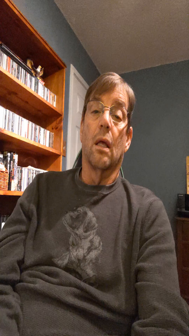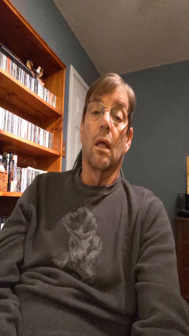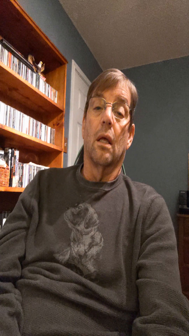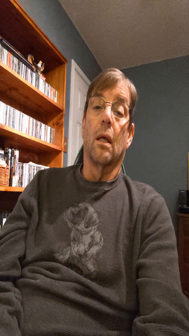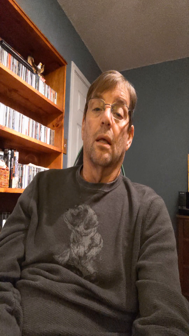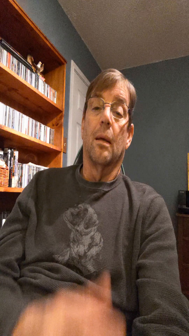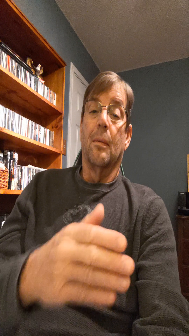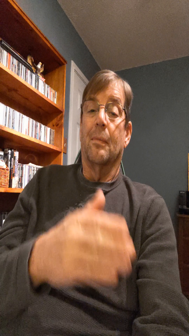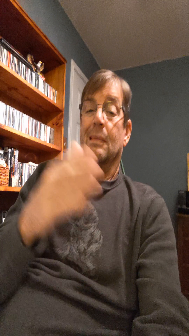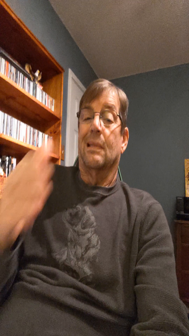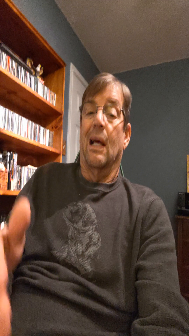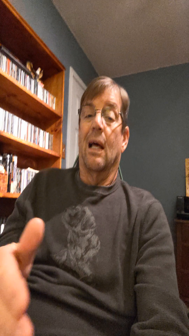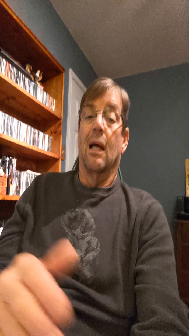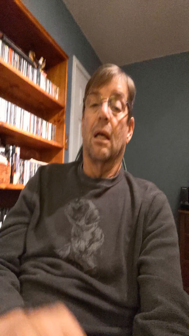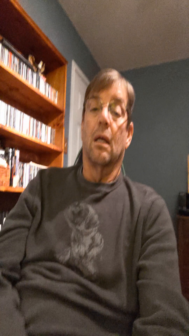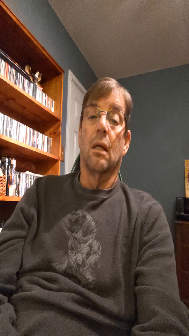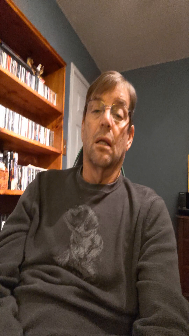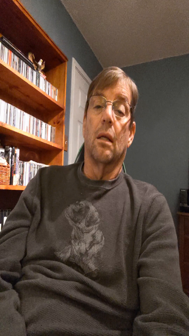beside